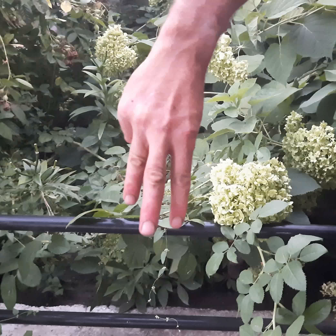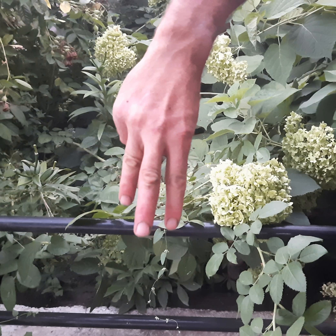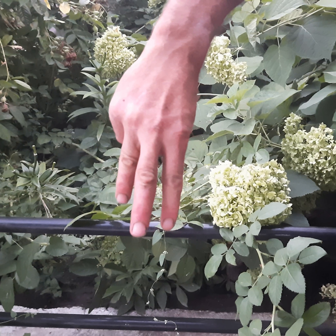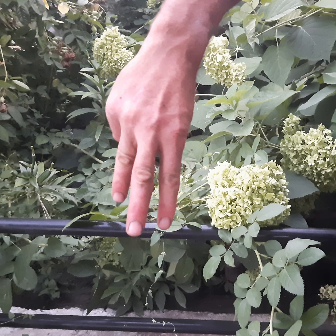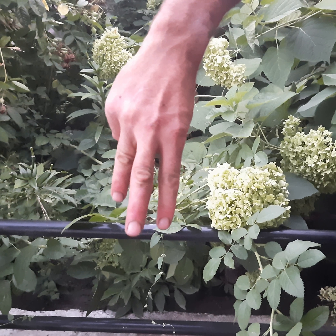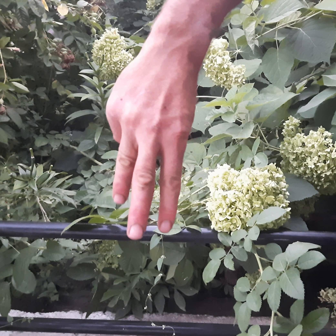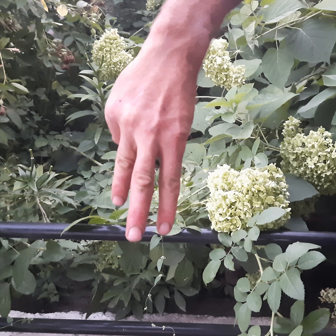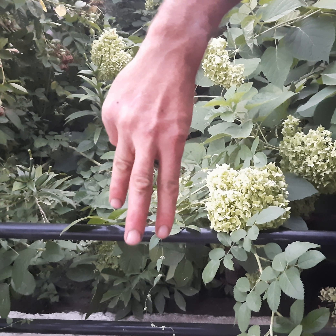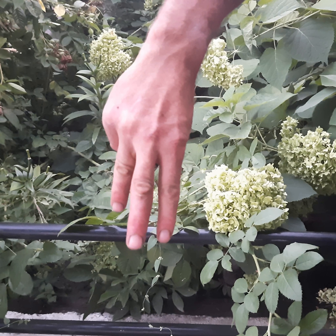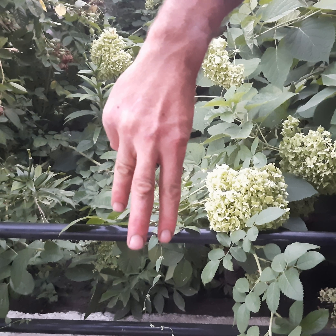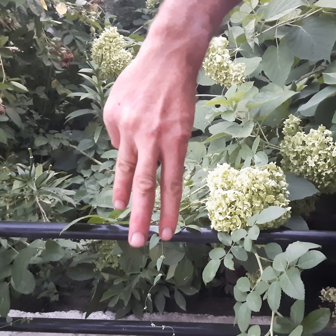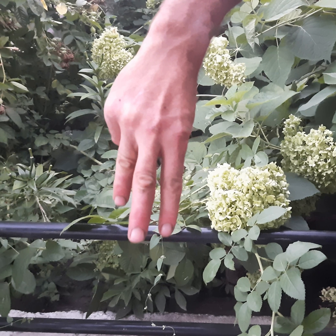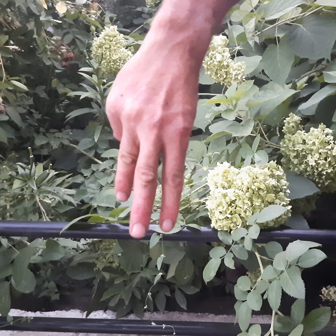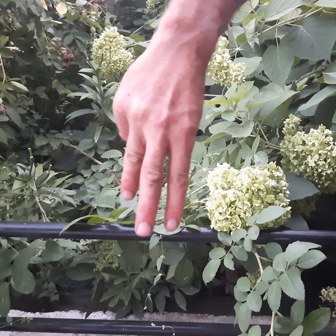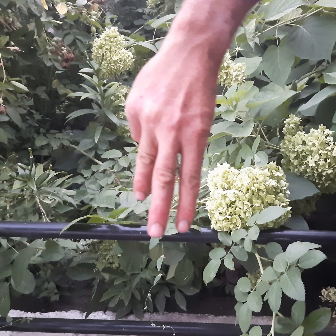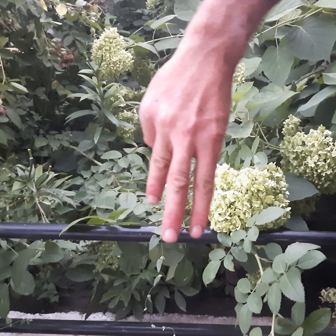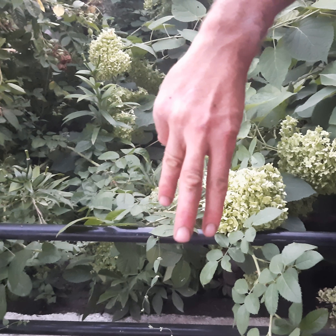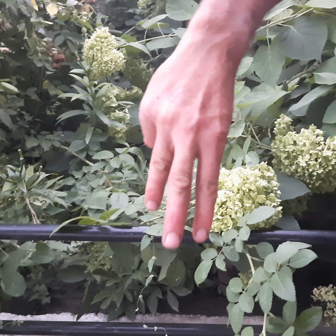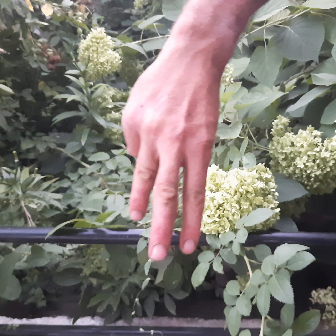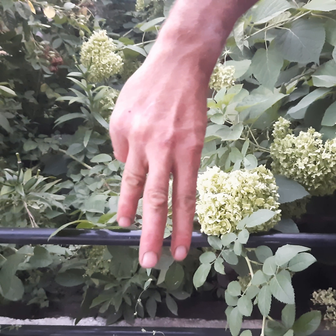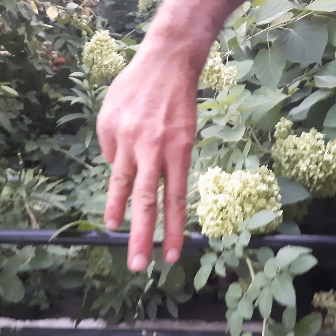М